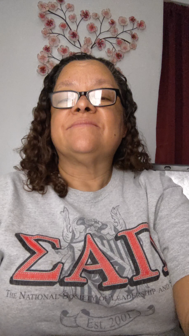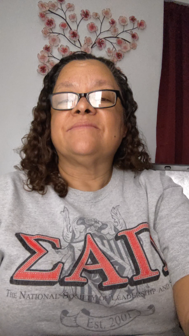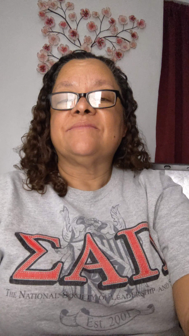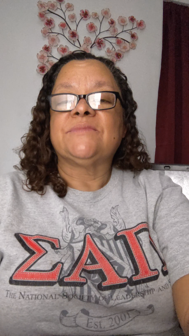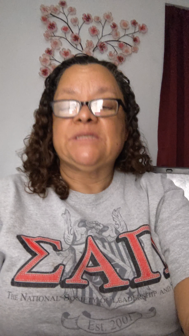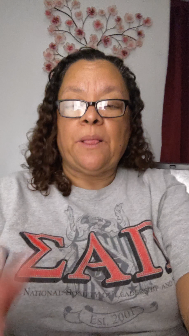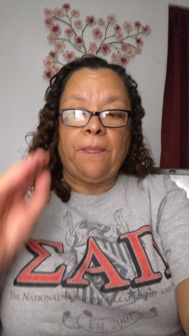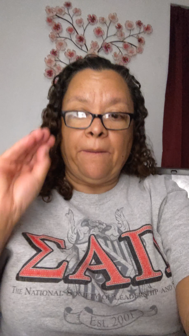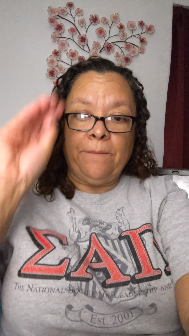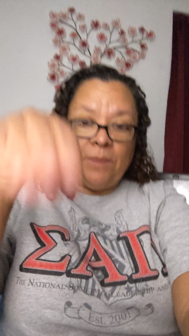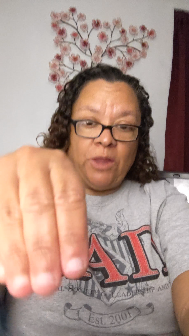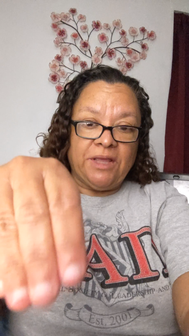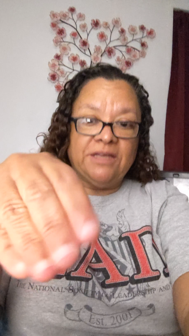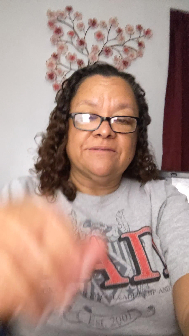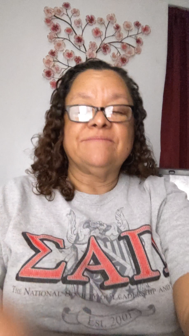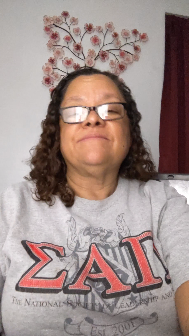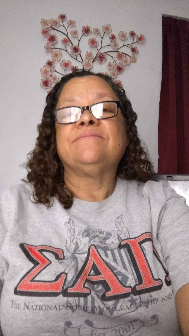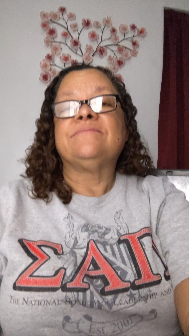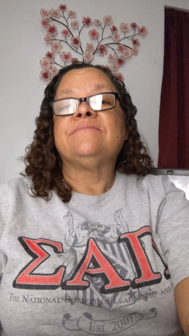put